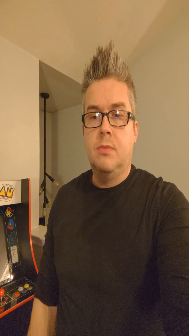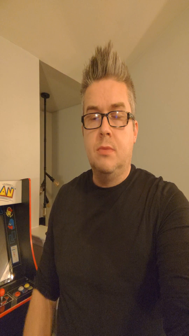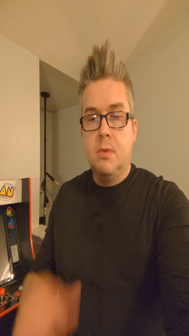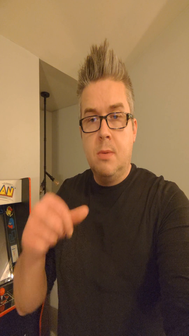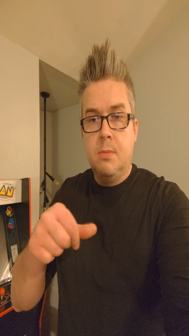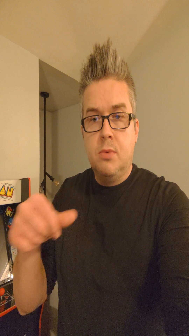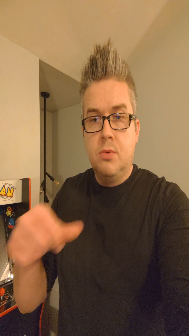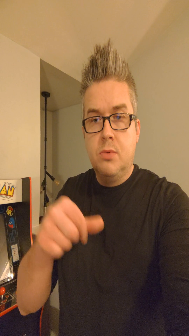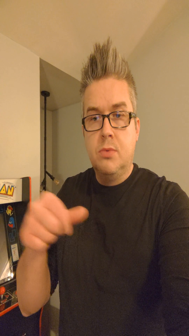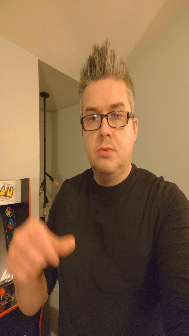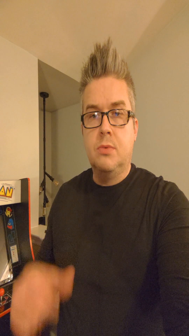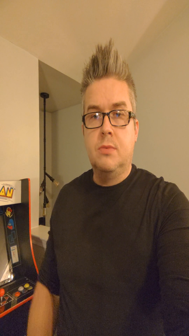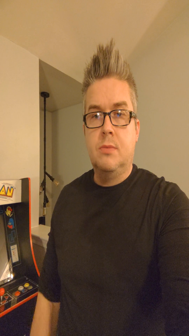puzzle